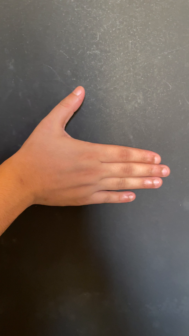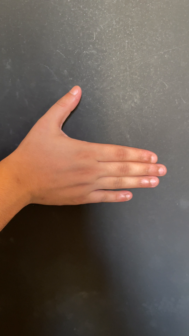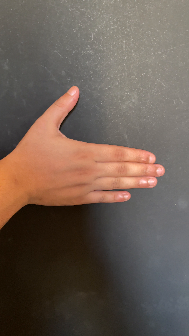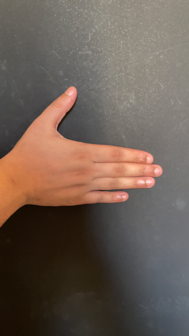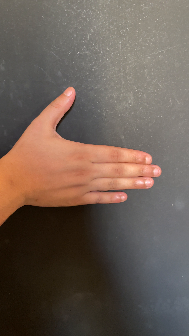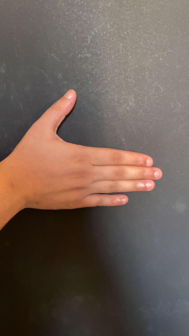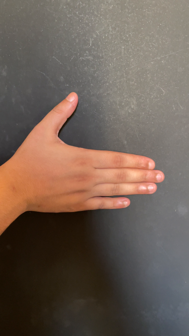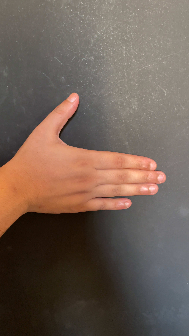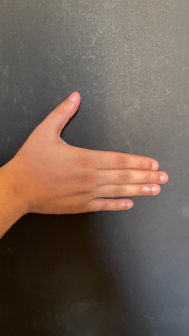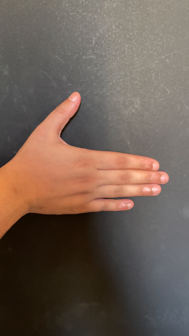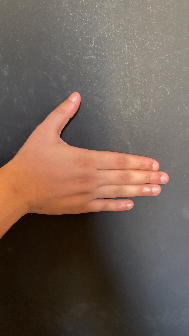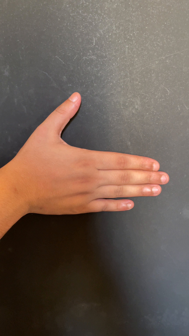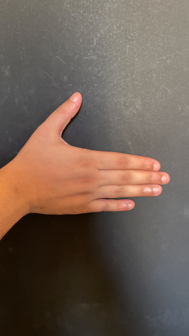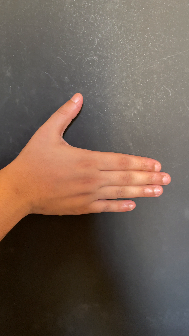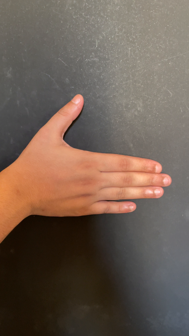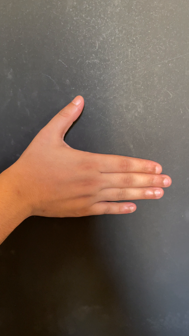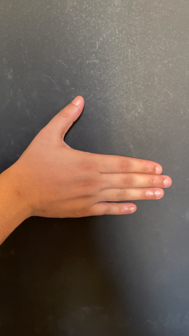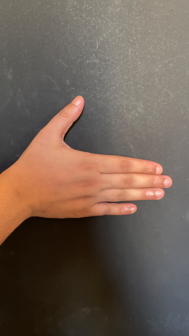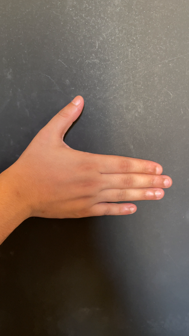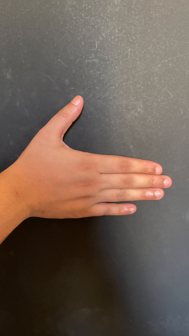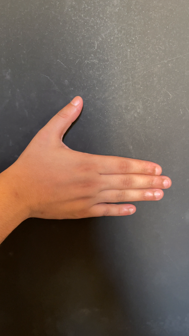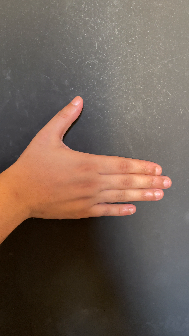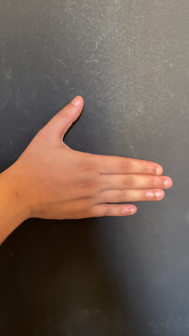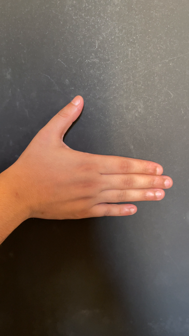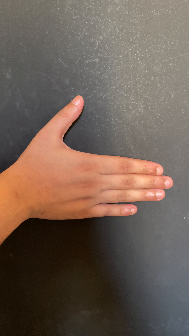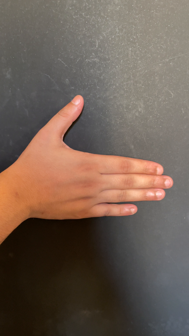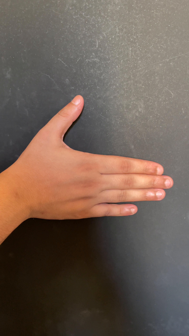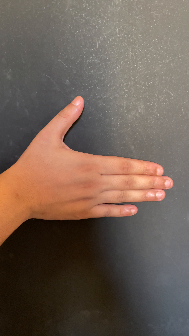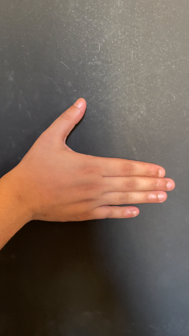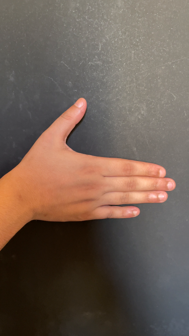ल